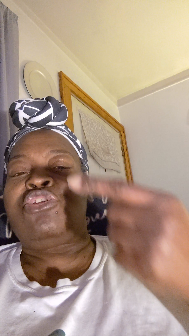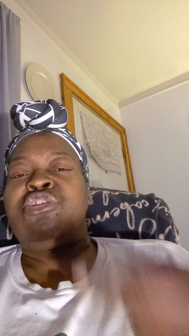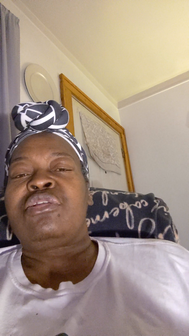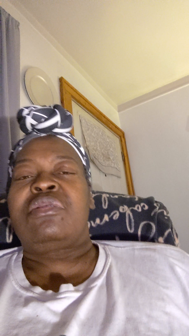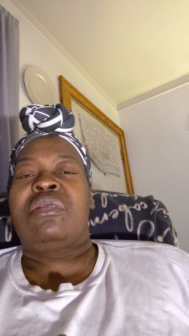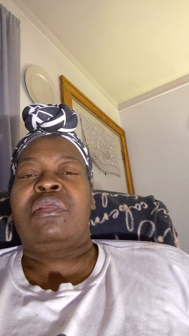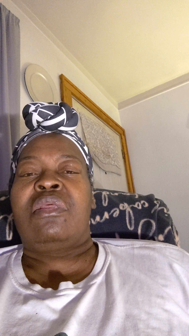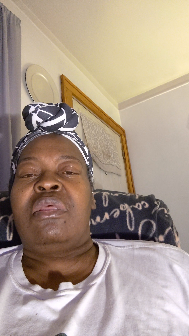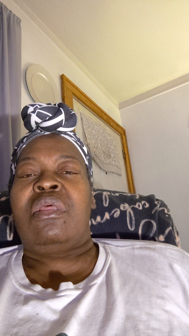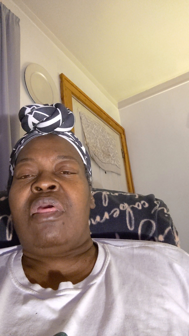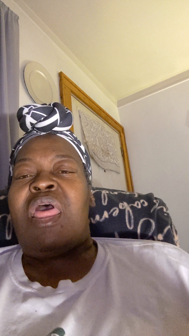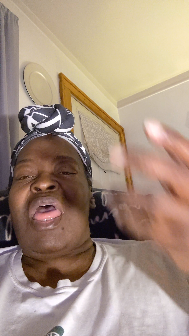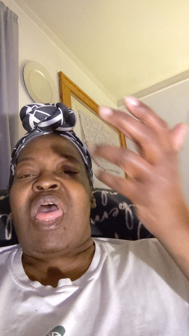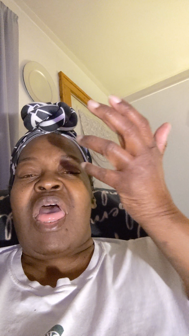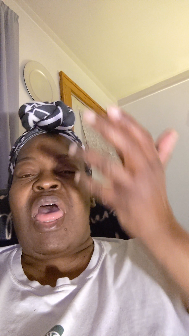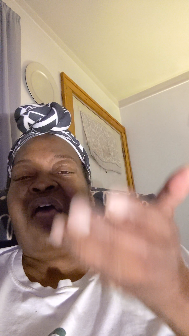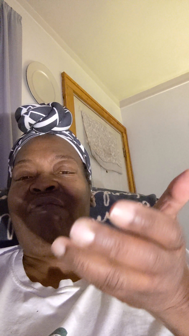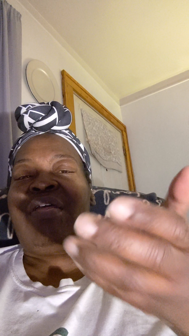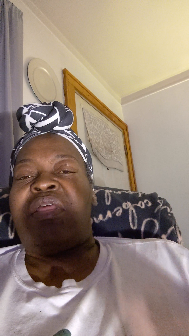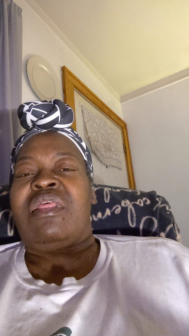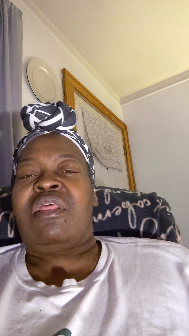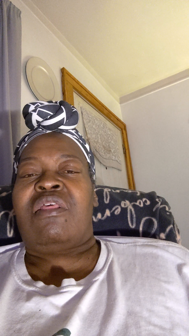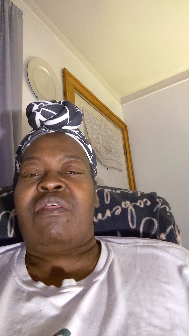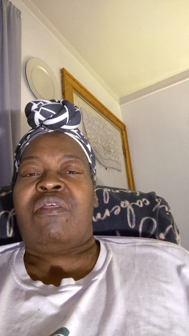heavy